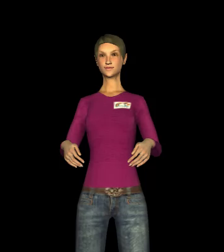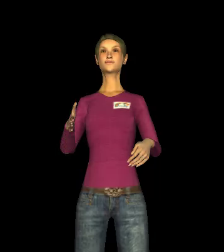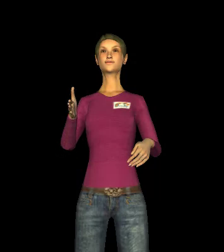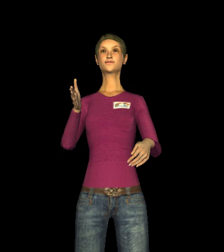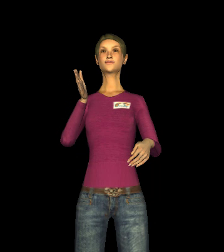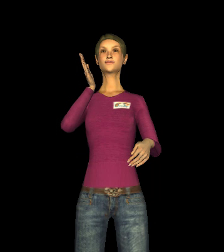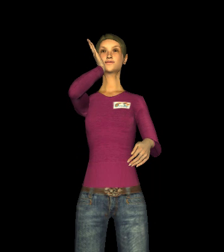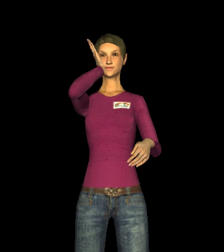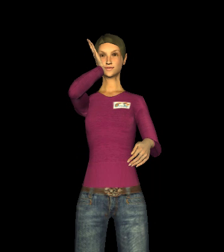ينام